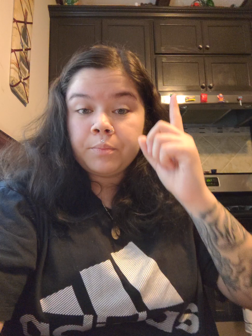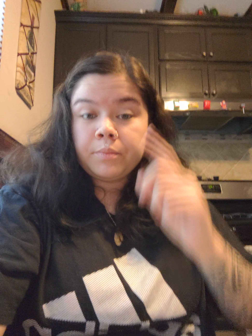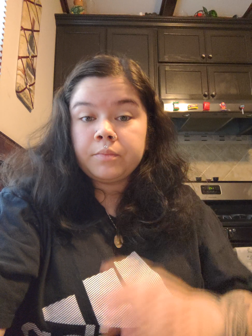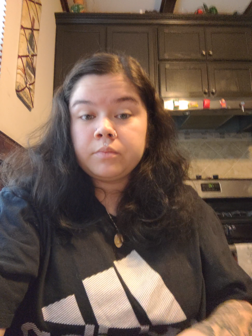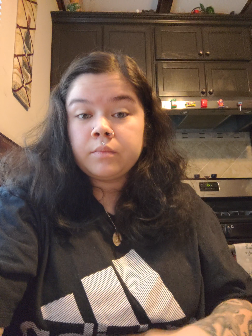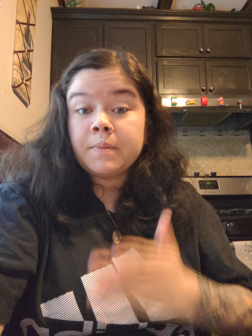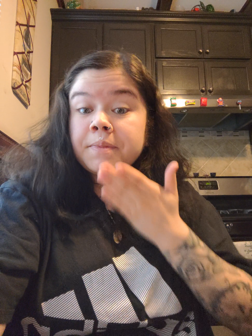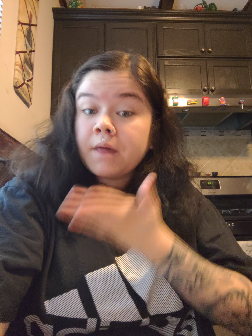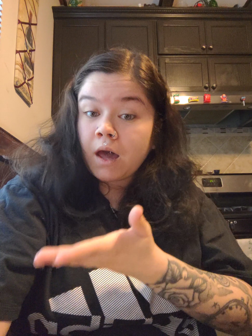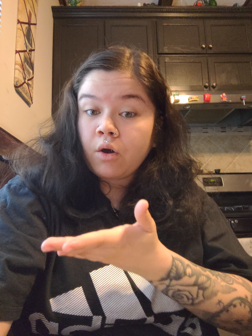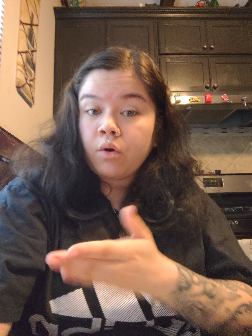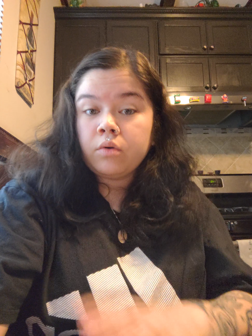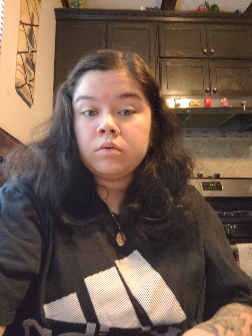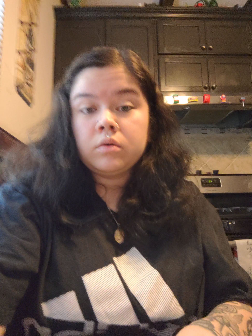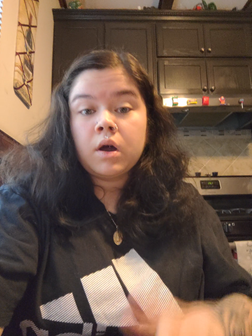there